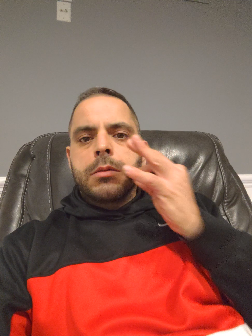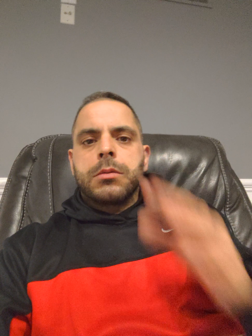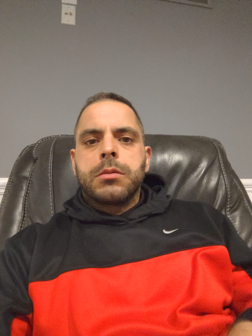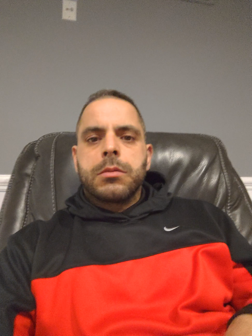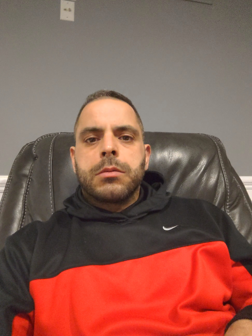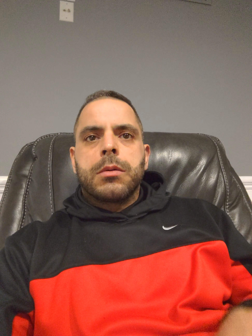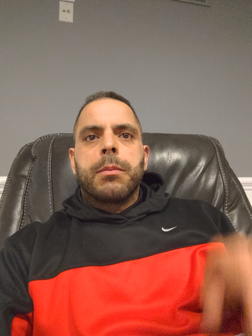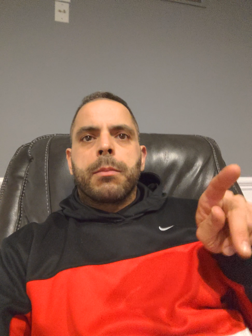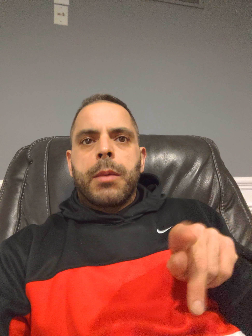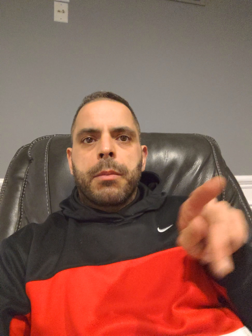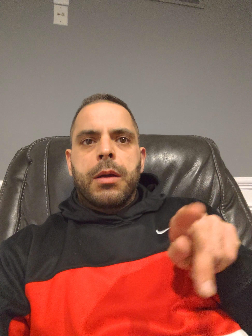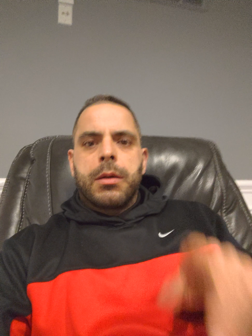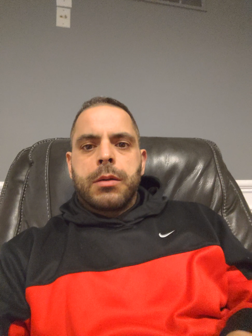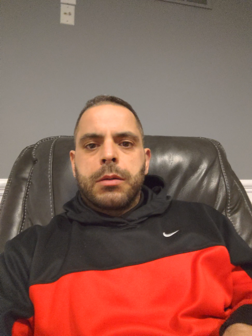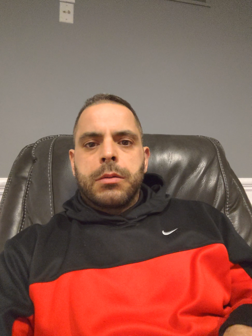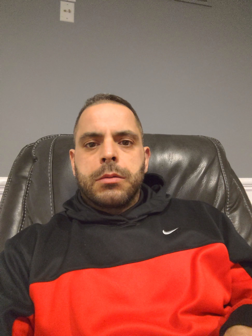puppy